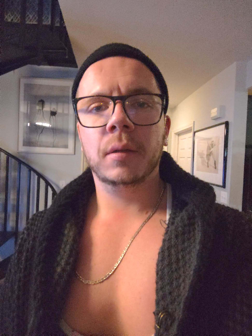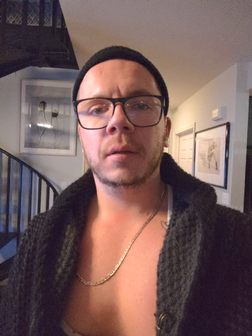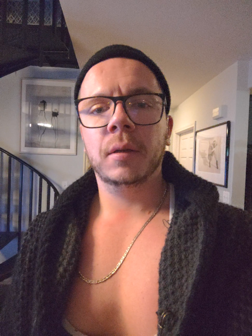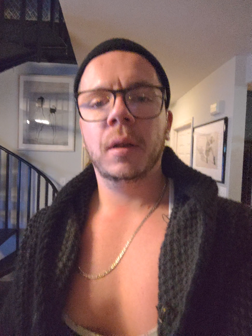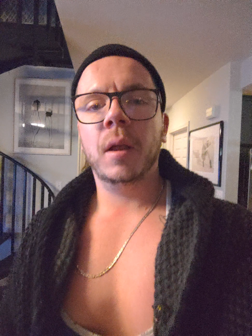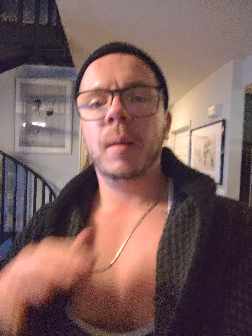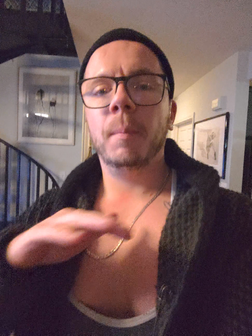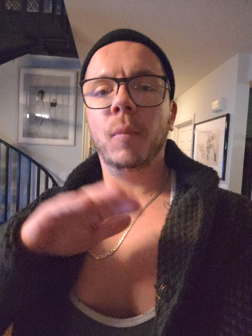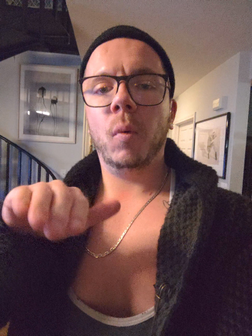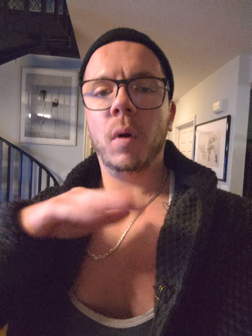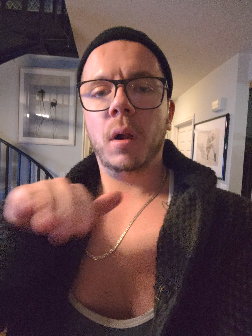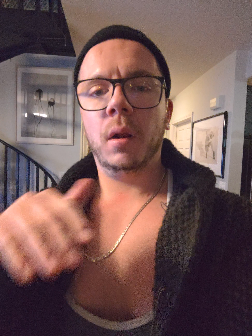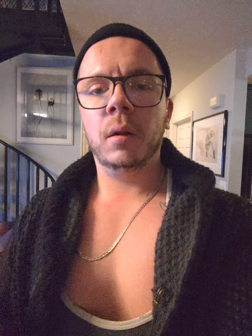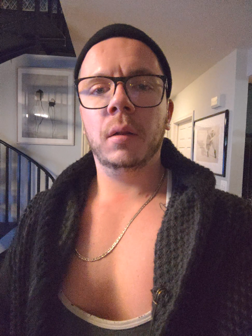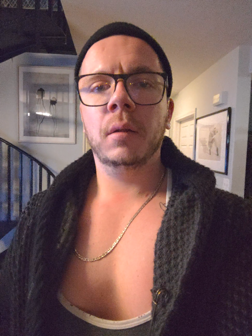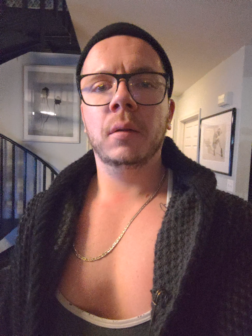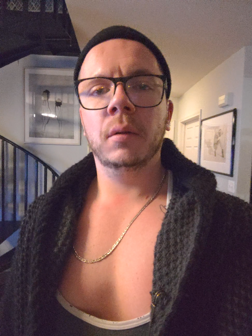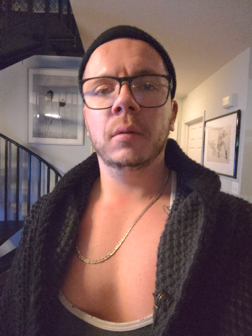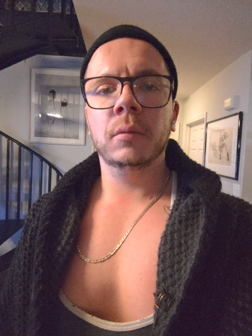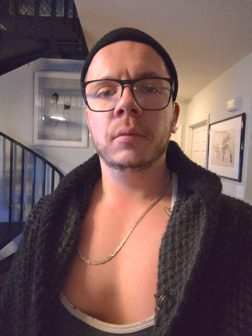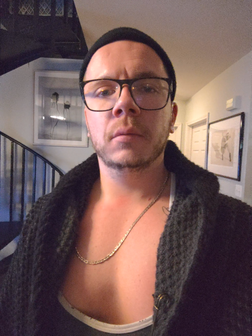pool